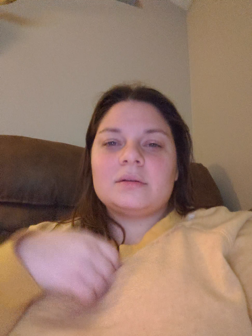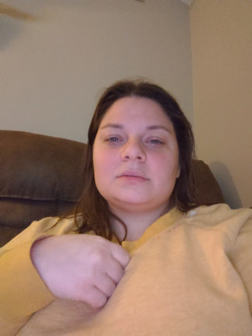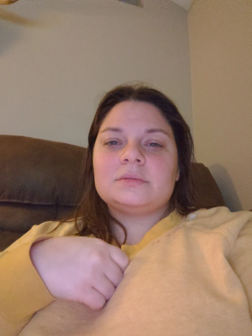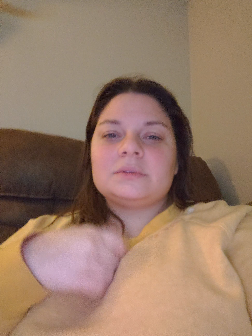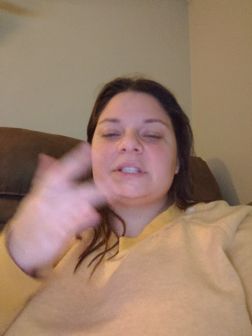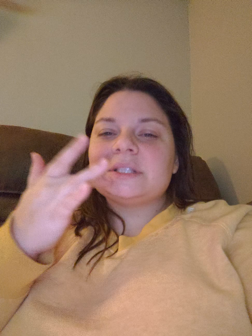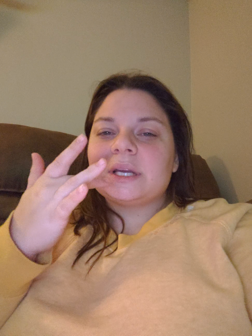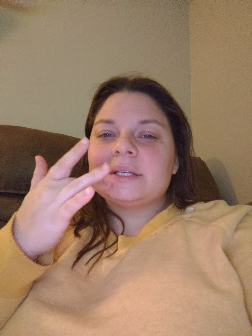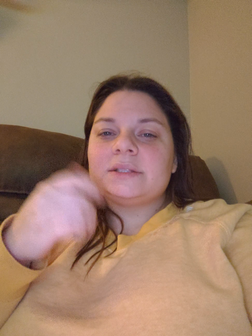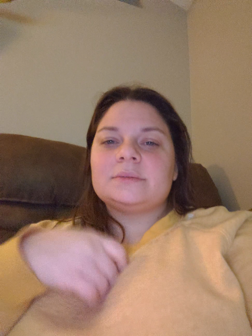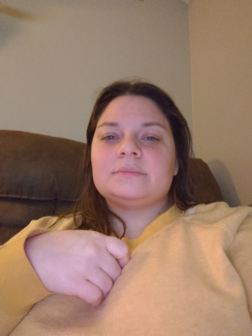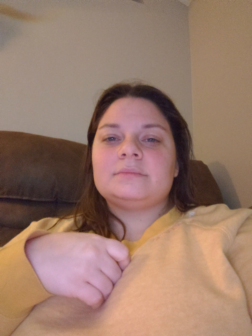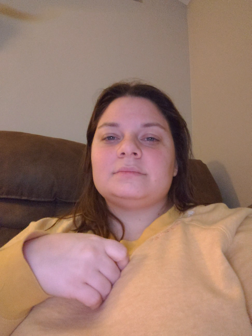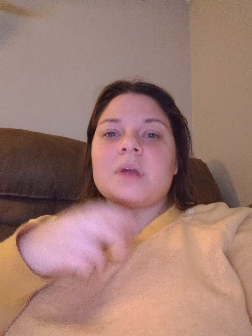taste